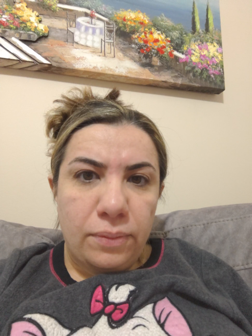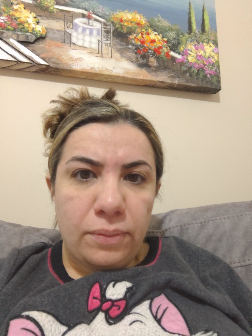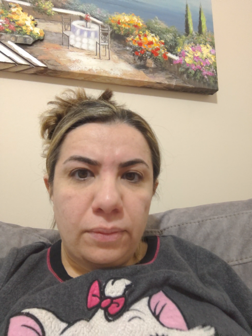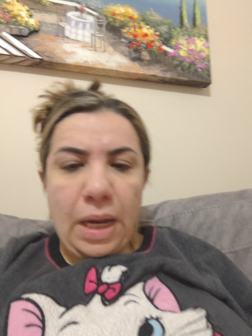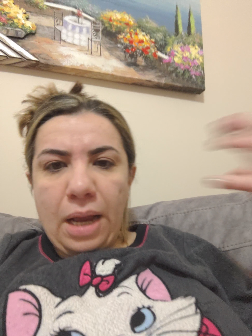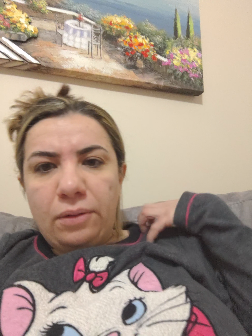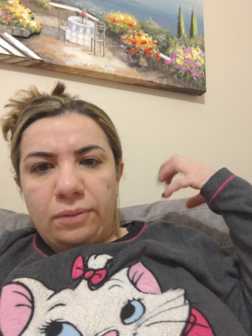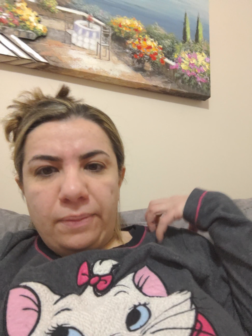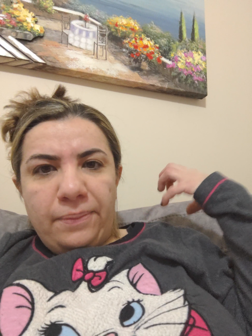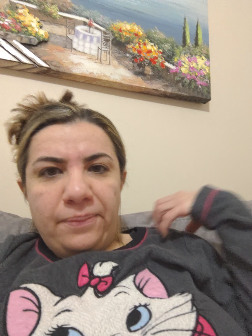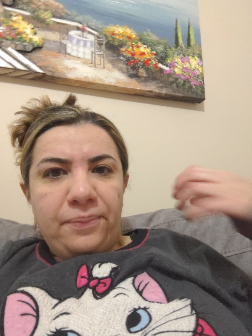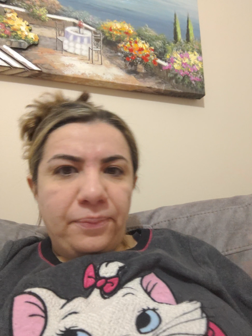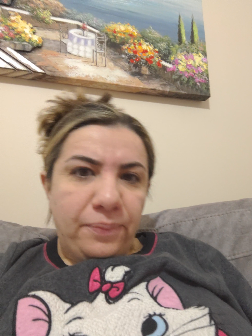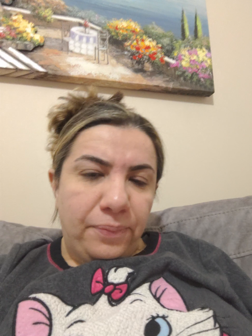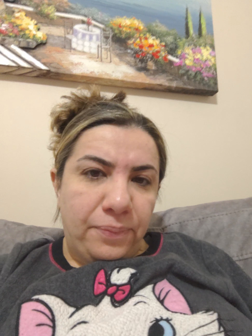outside